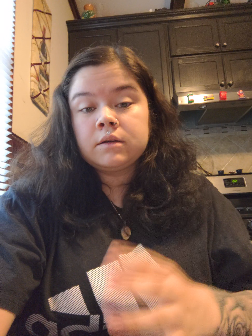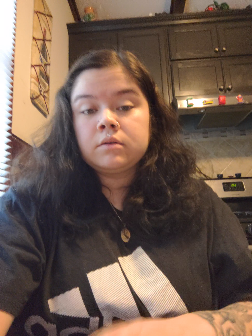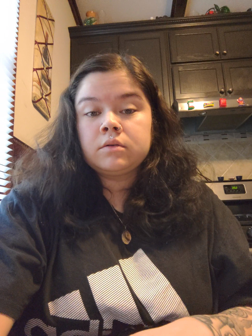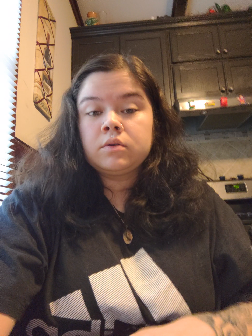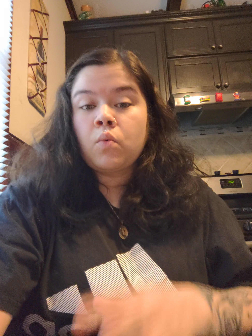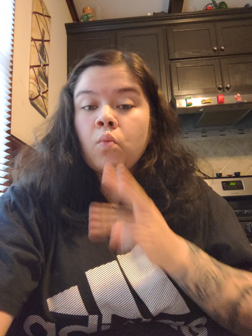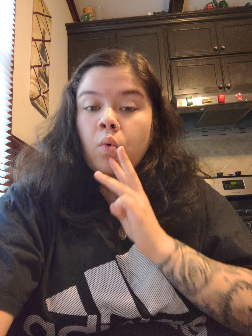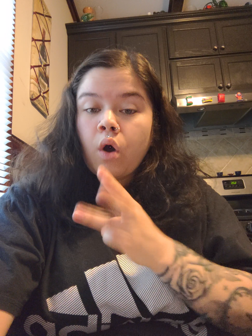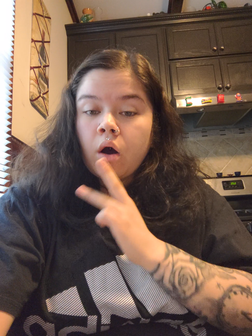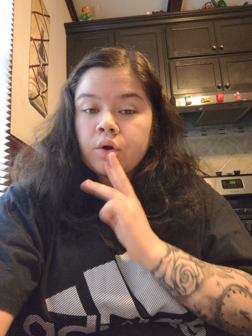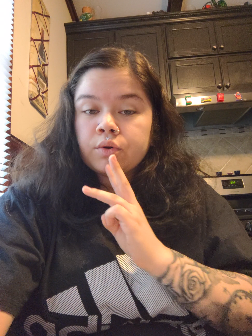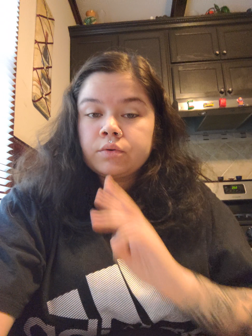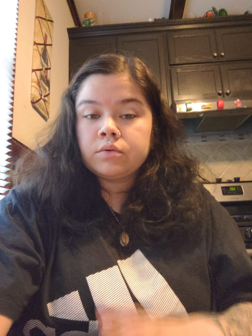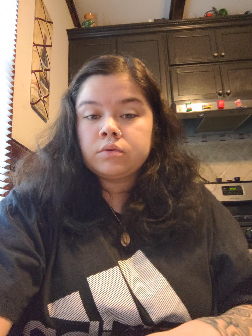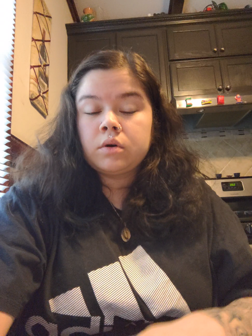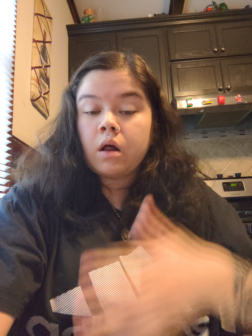water